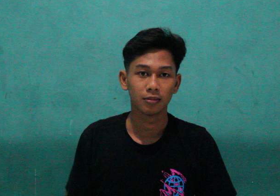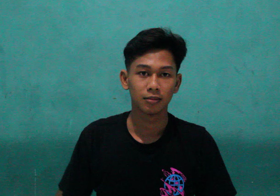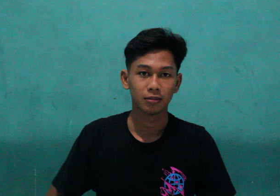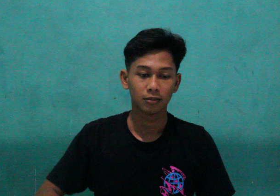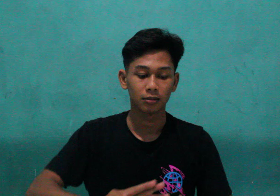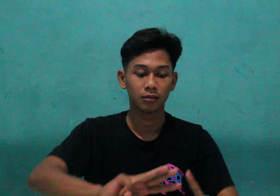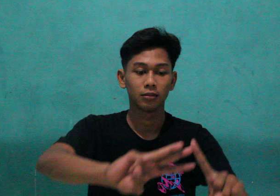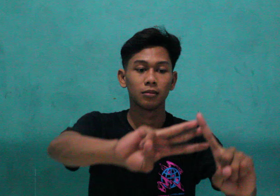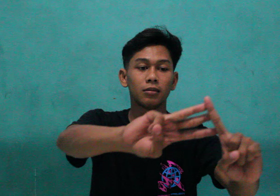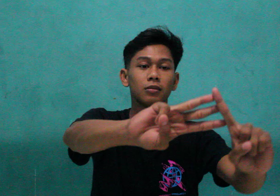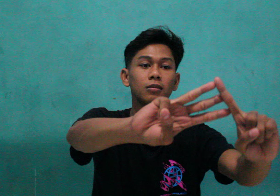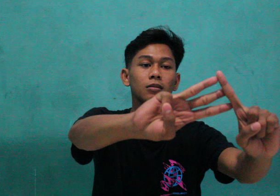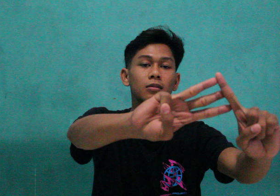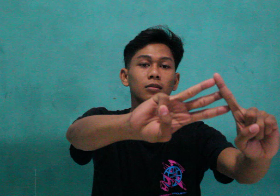B